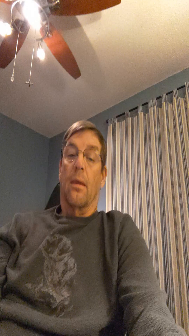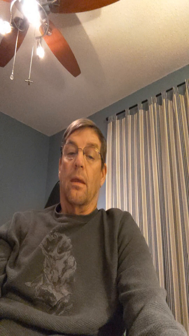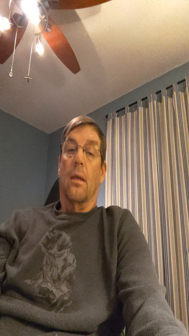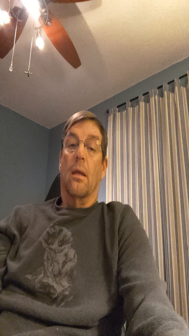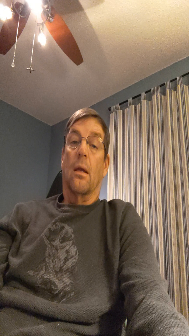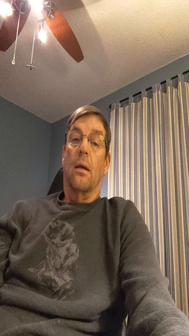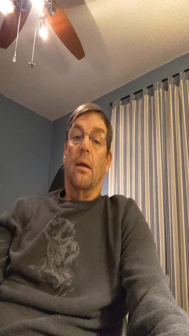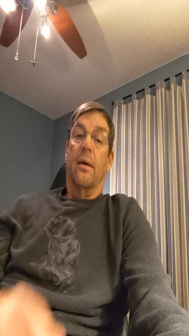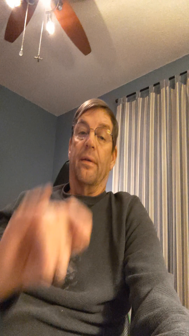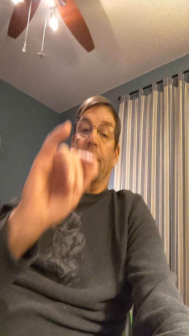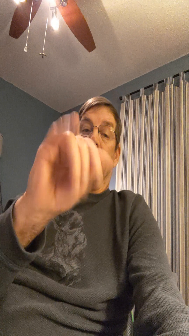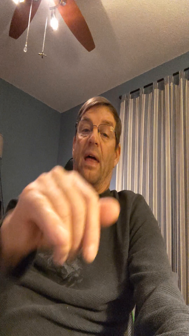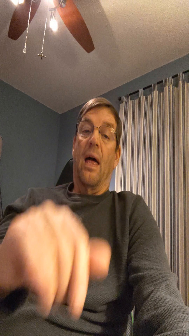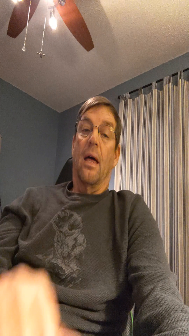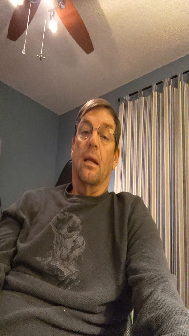that